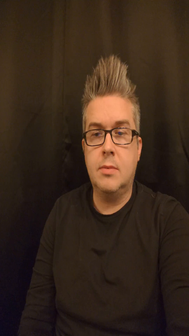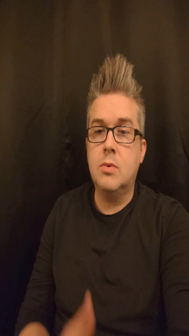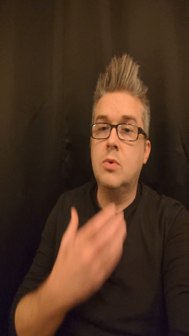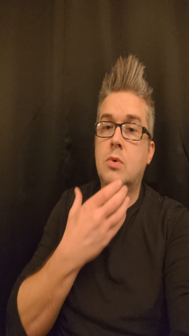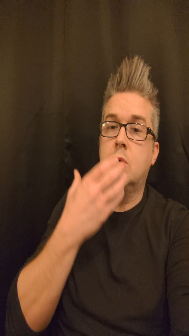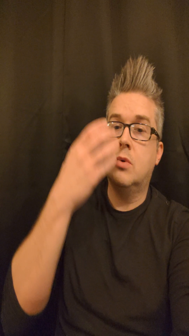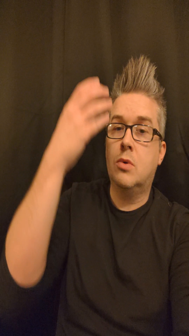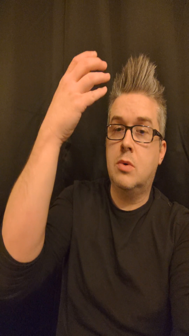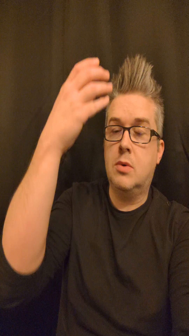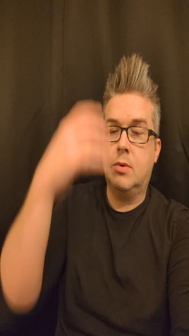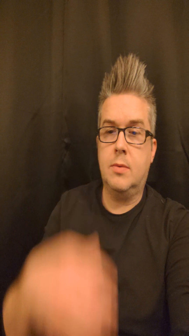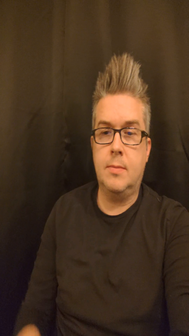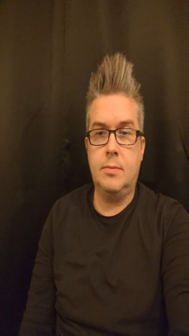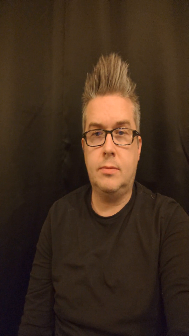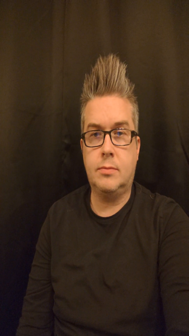giraffe